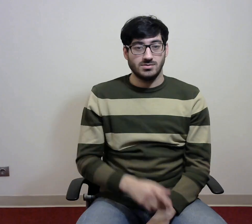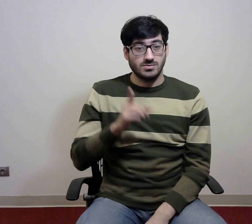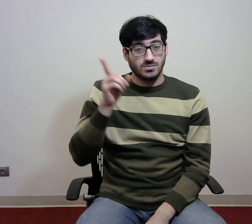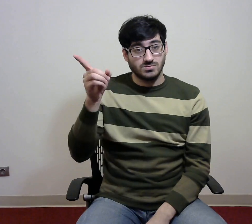onun